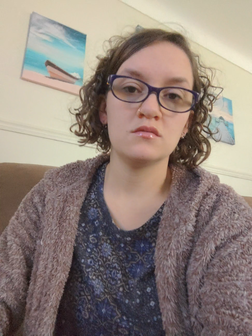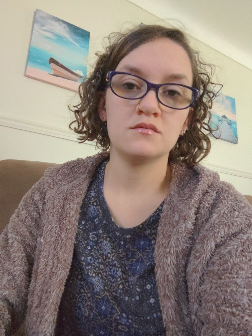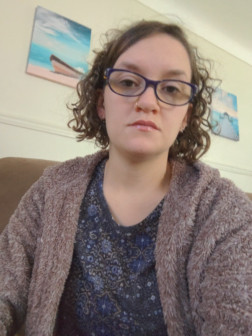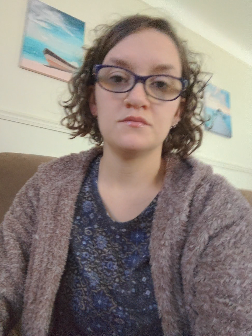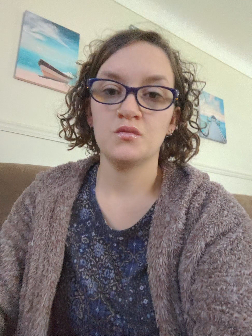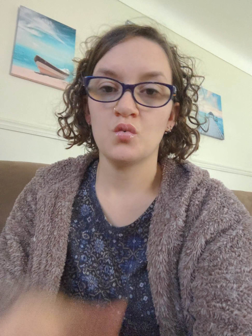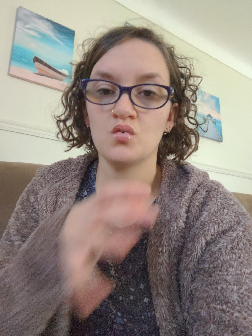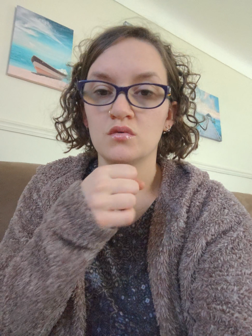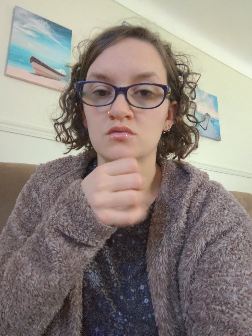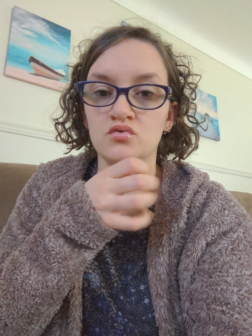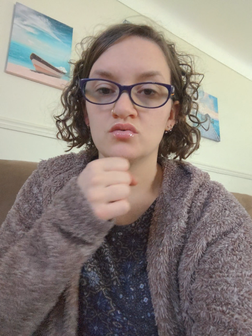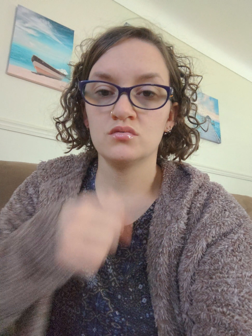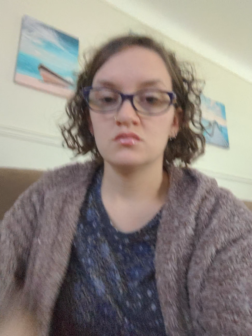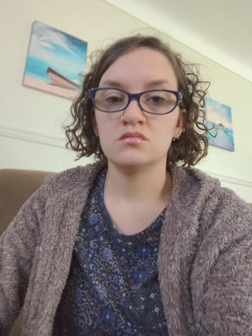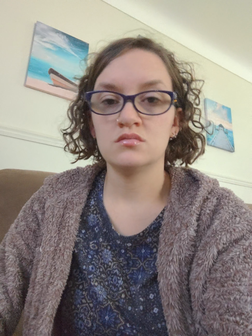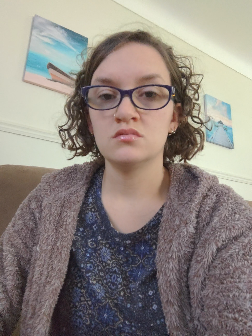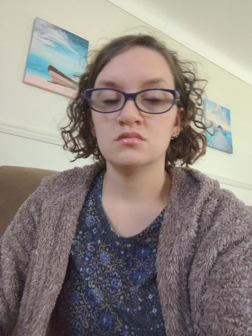orange